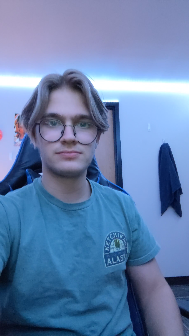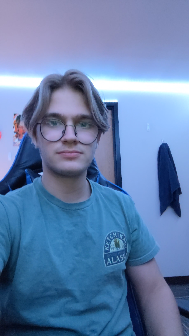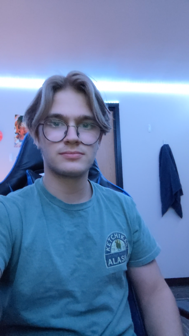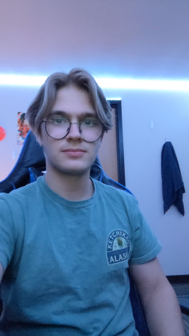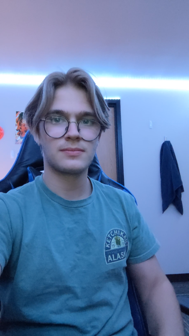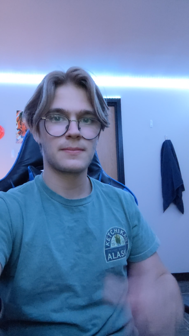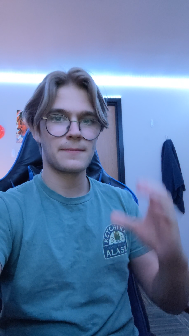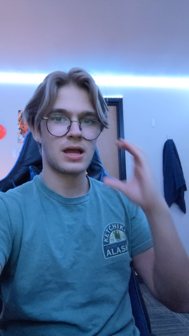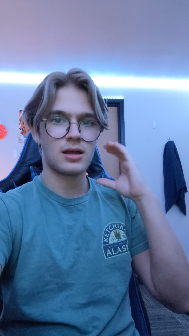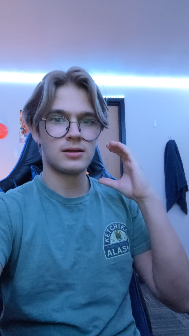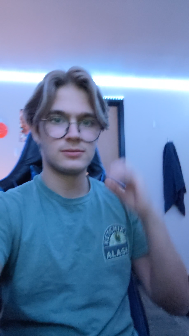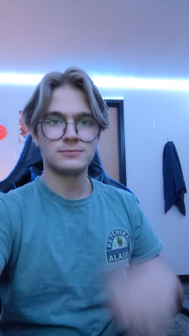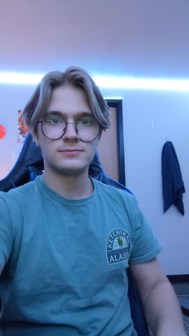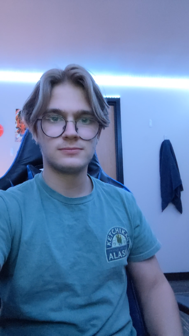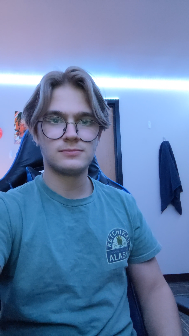bus